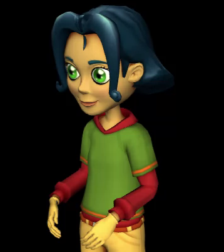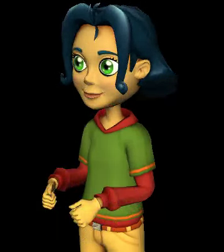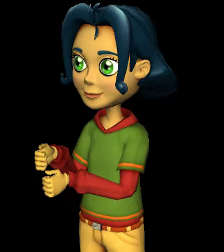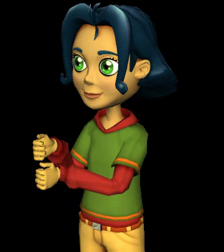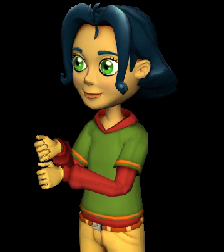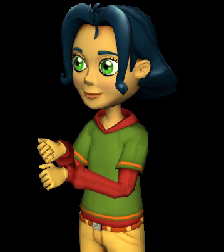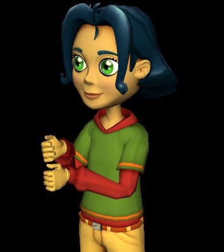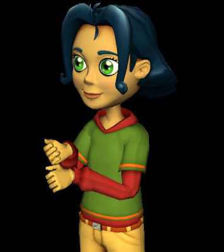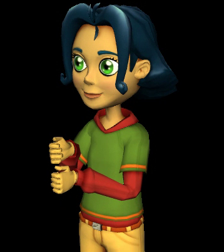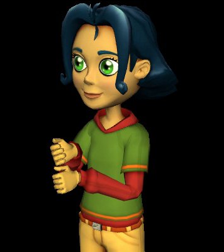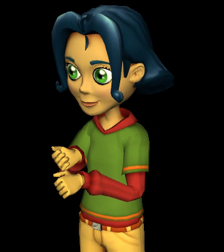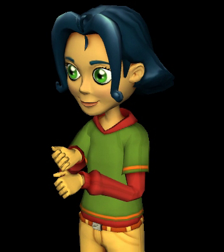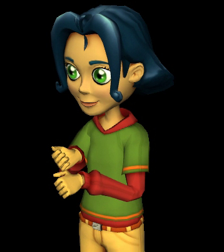يمسح